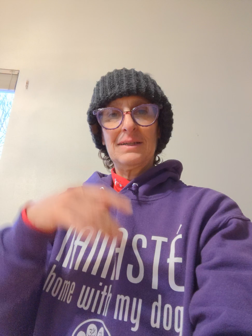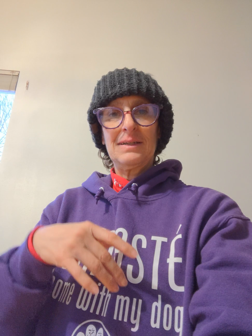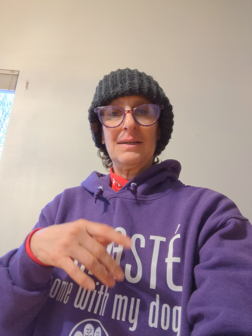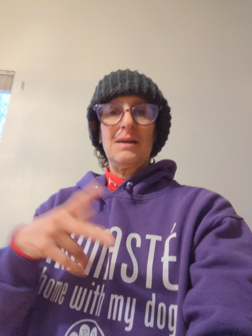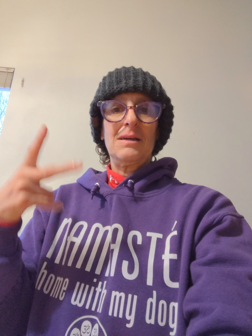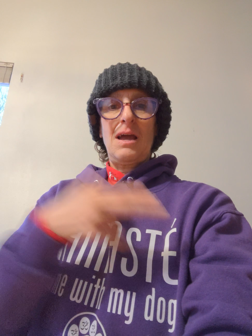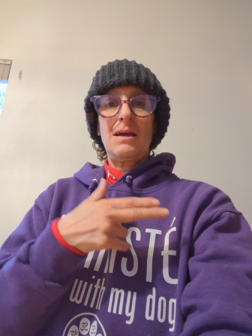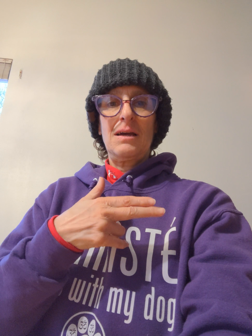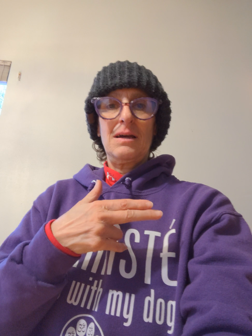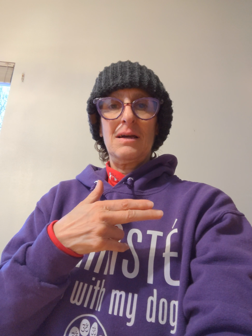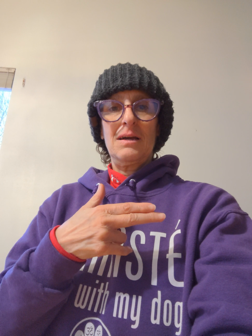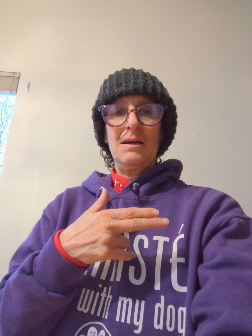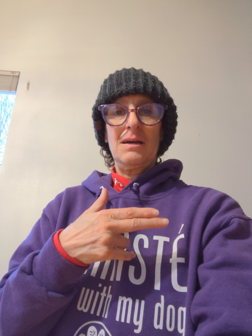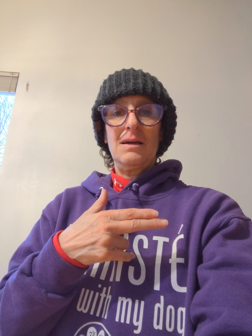cut